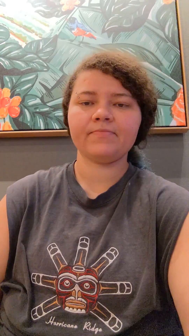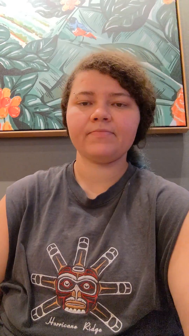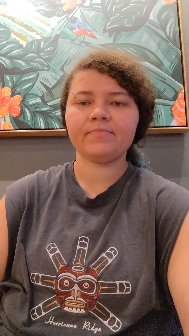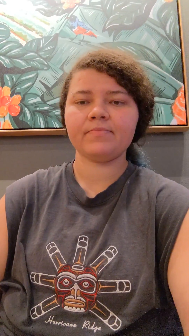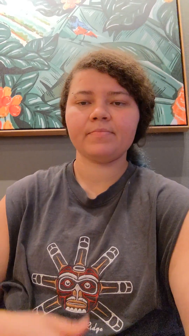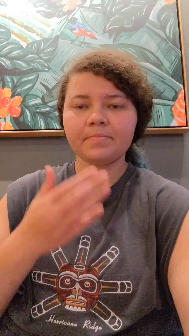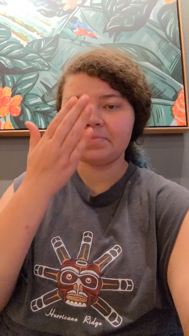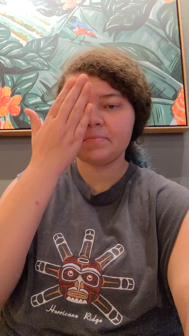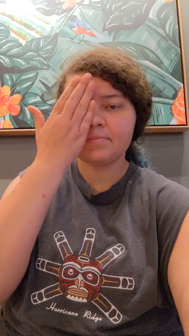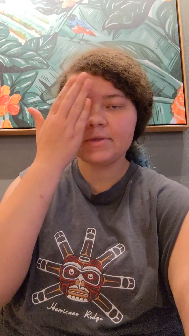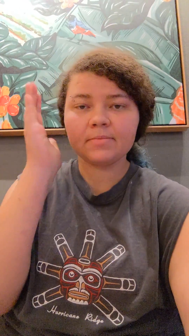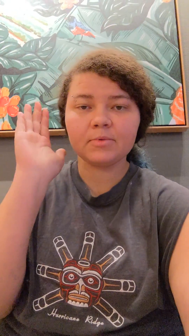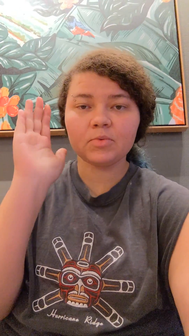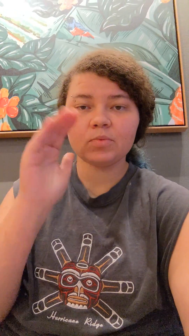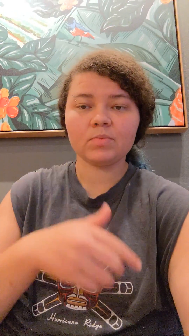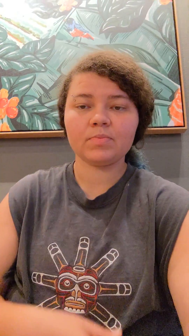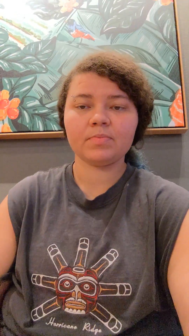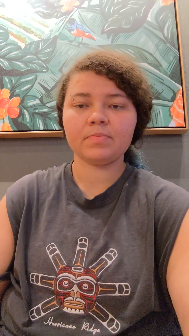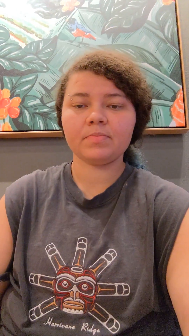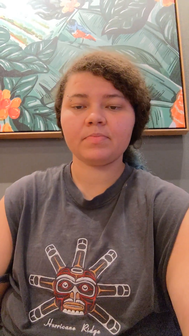peekaboo